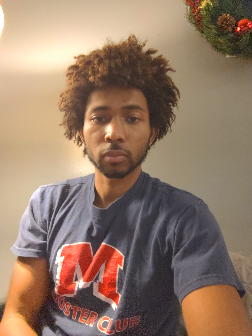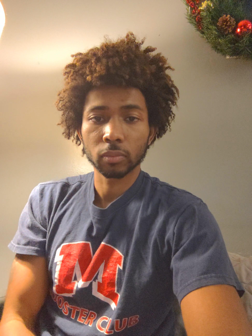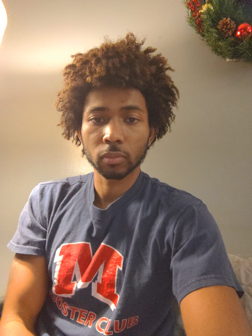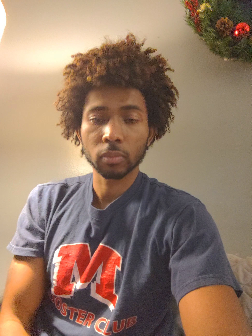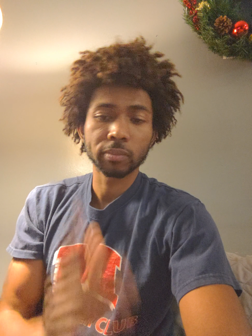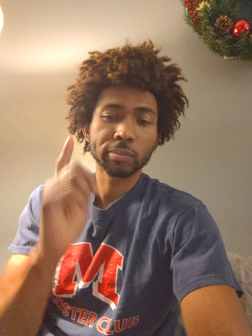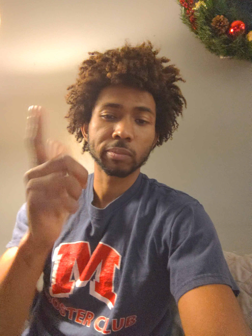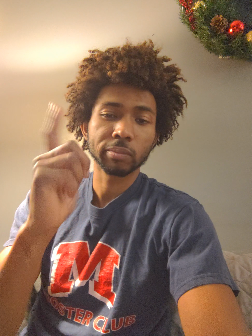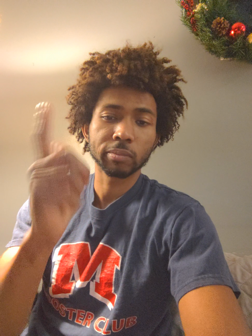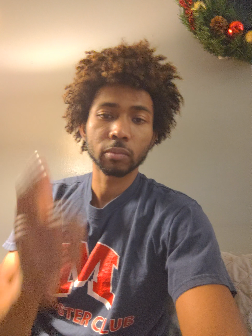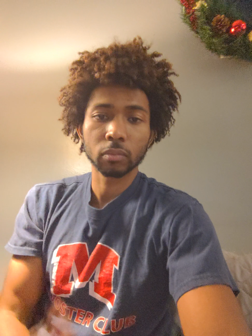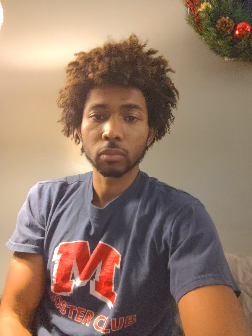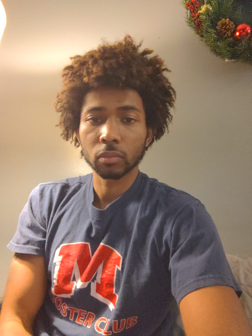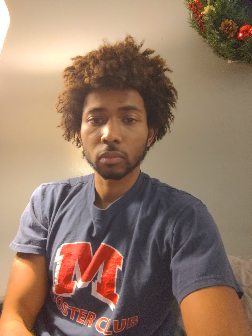later